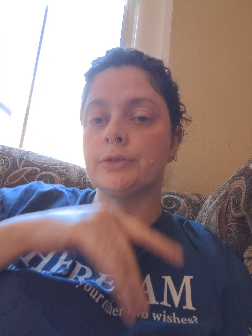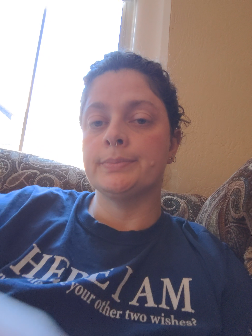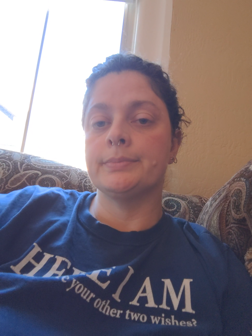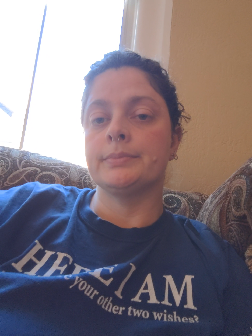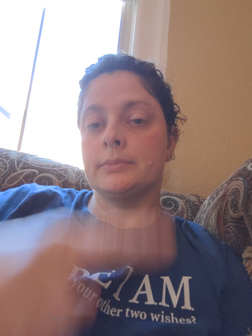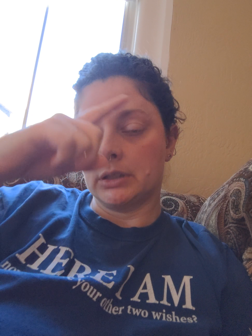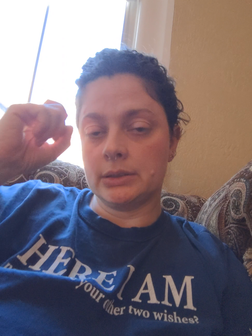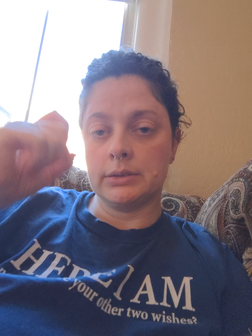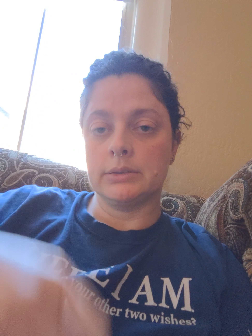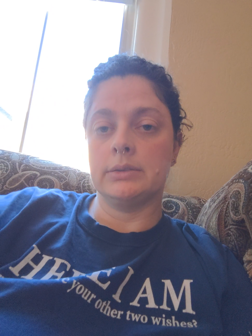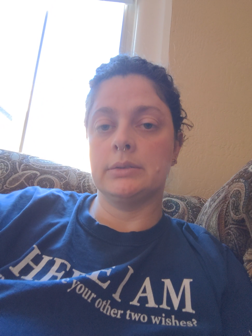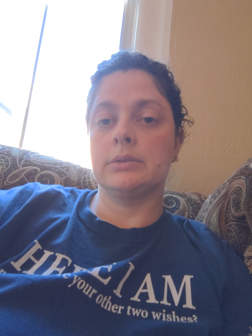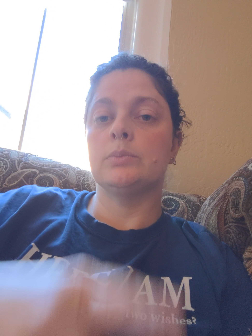because